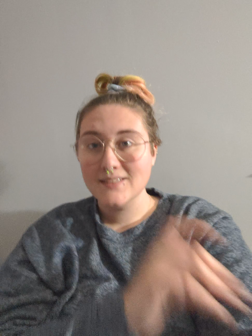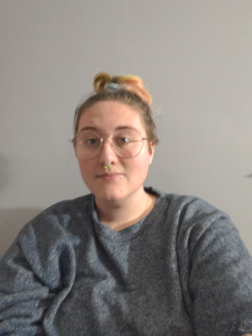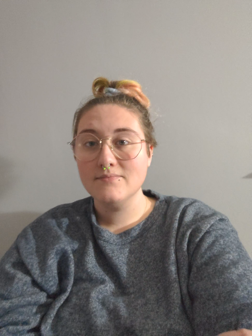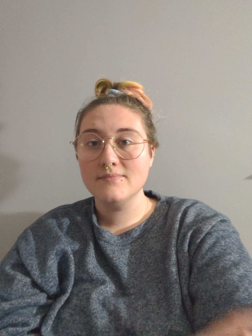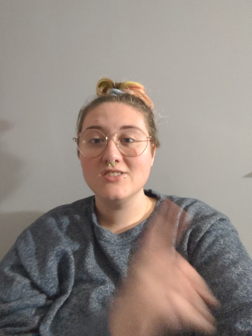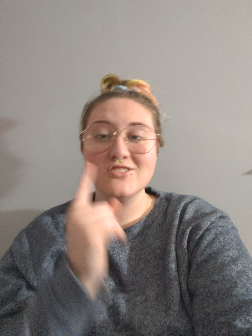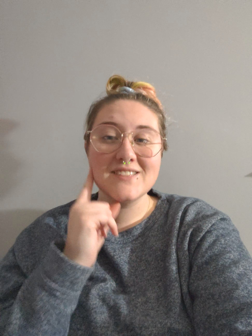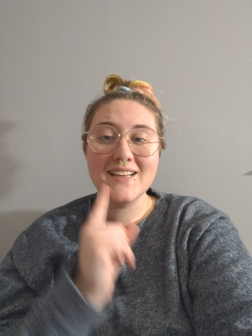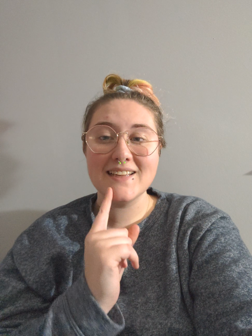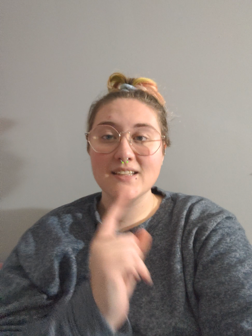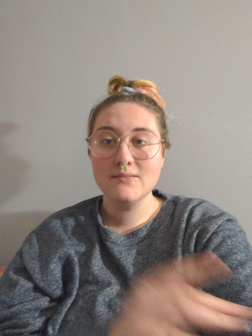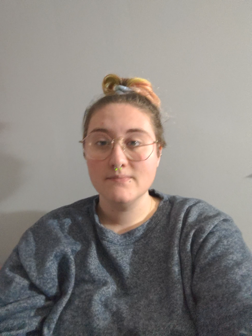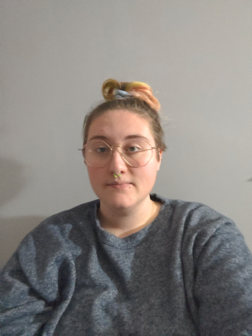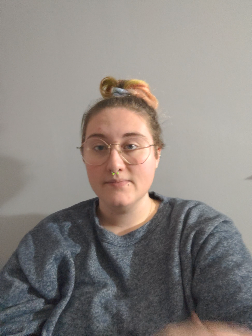cheek